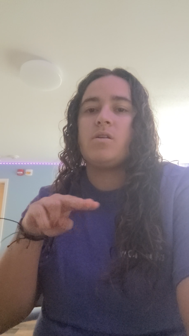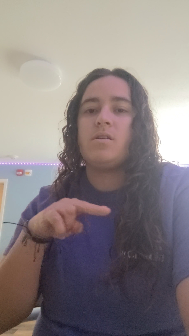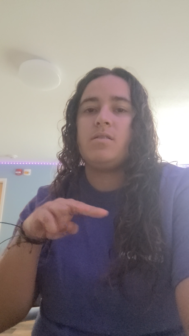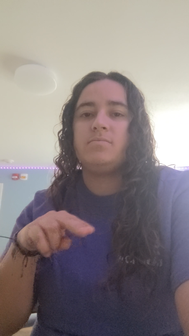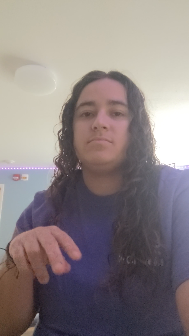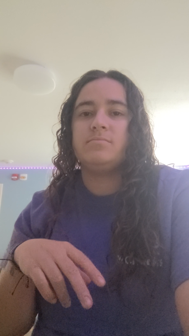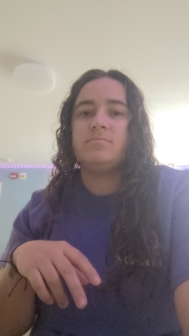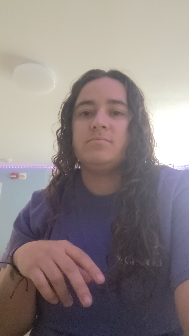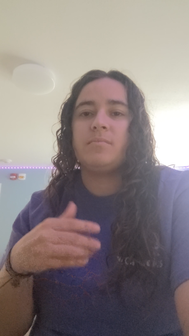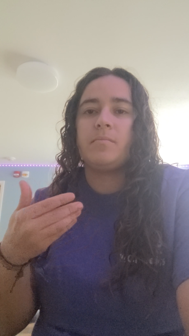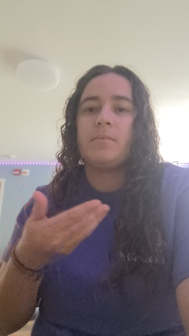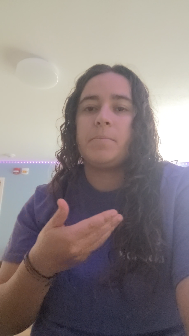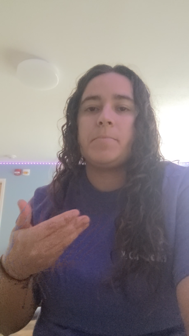baby